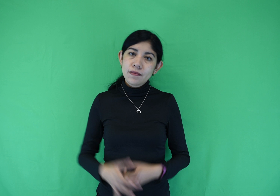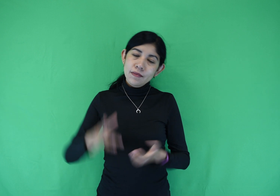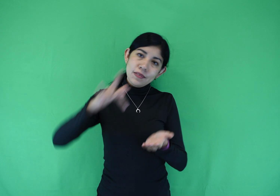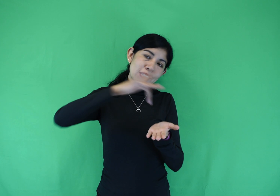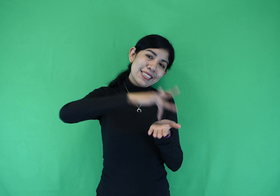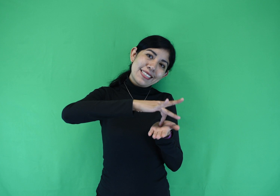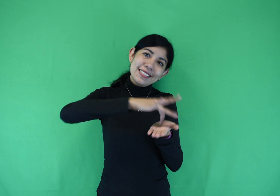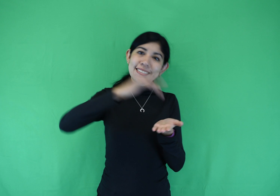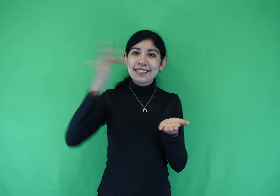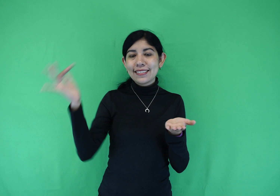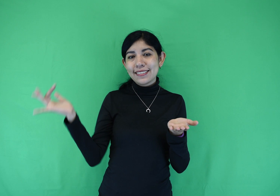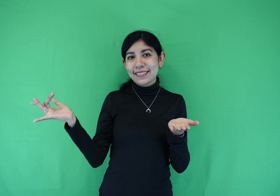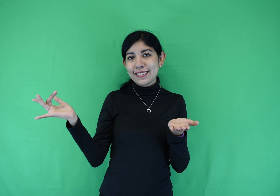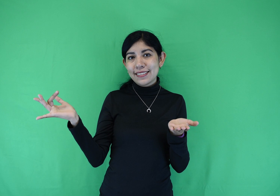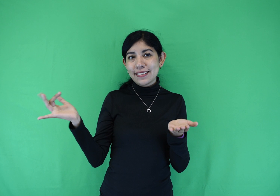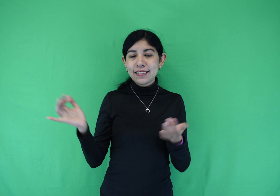gracias